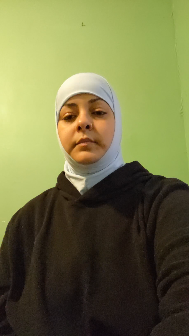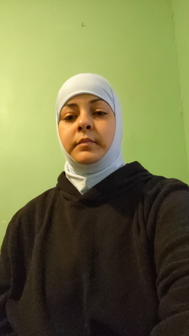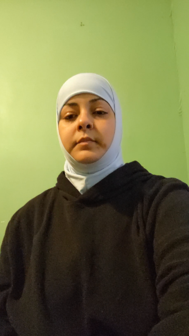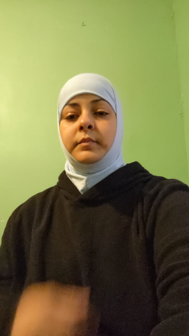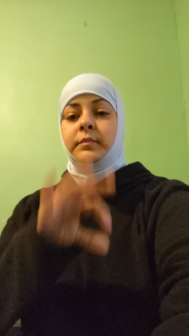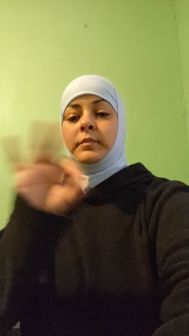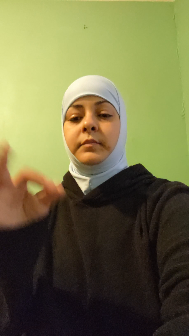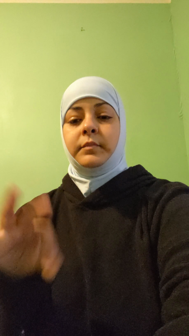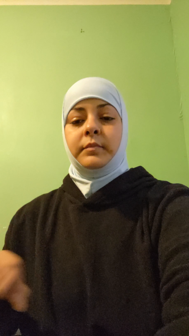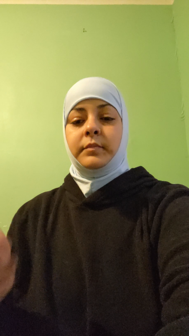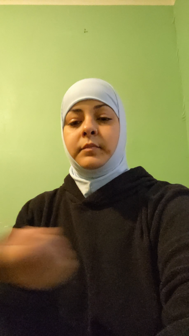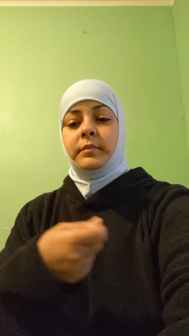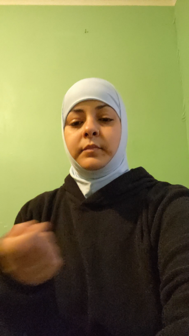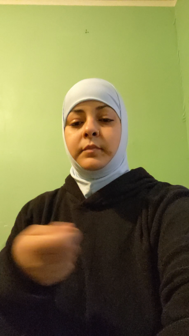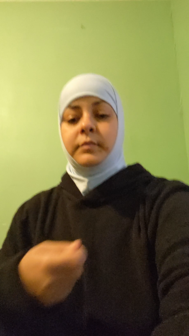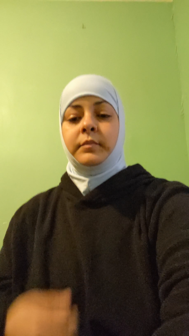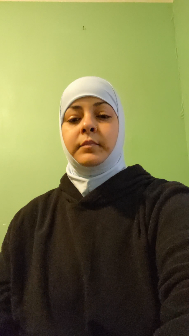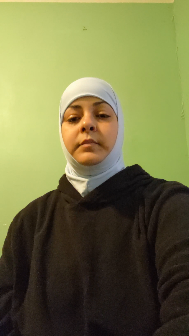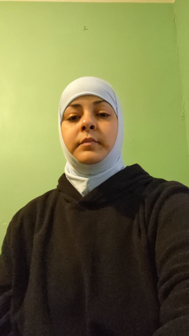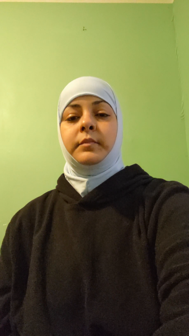hose